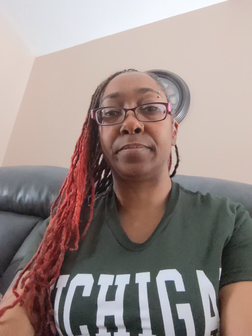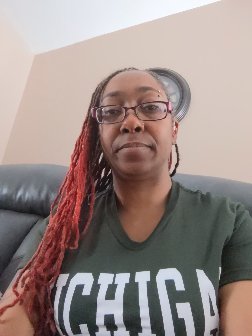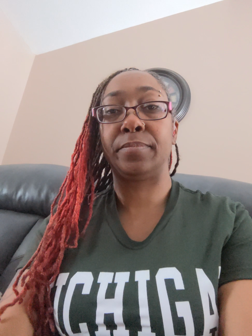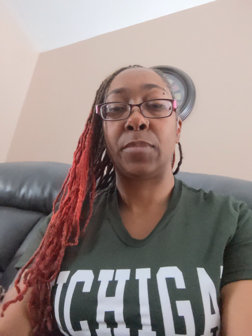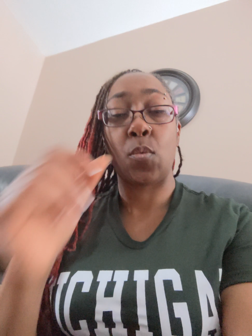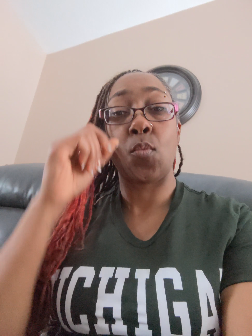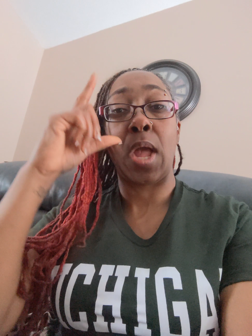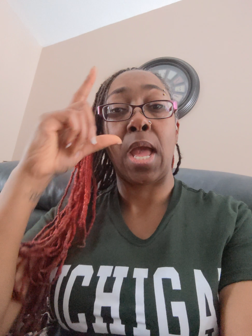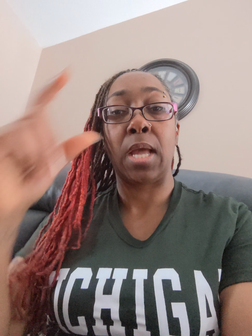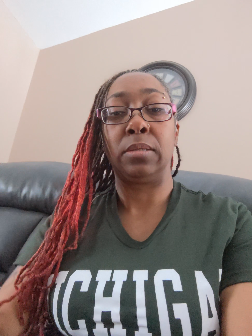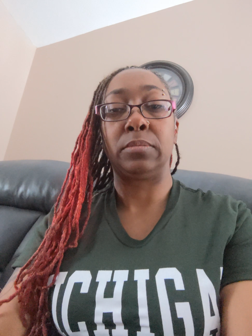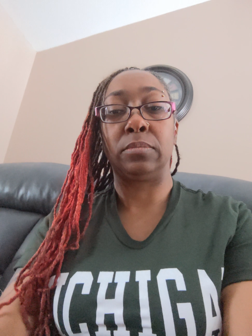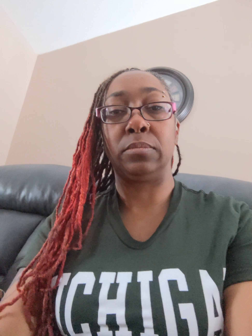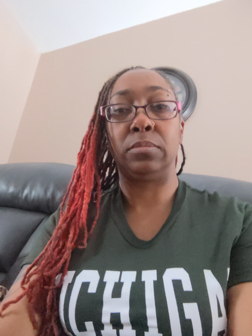awake